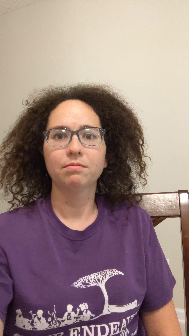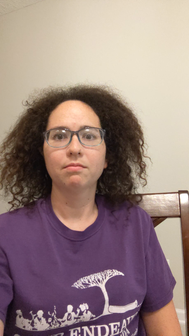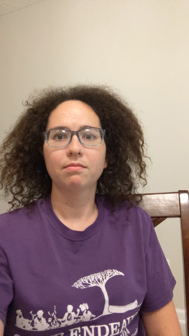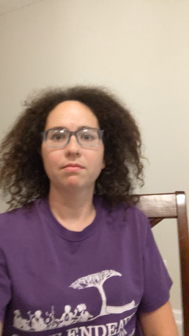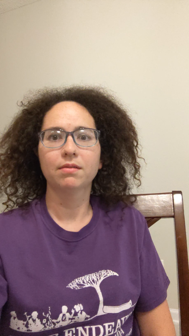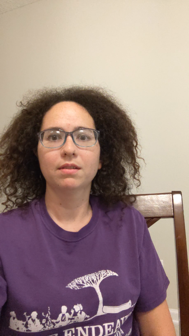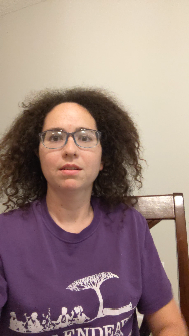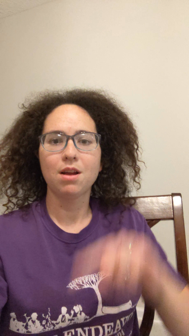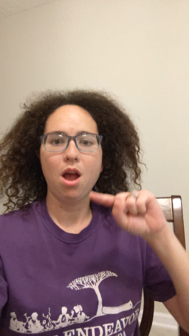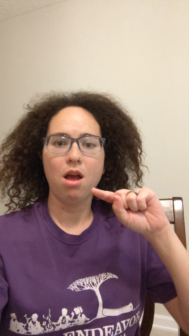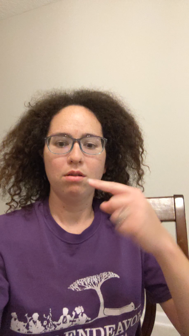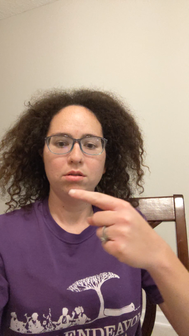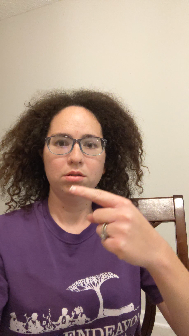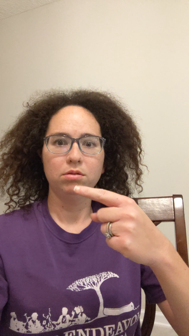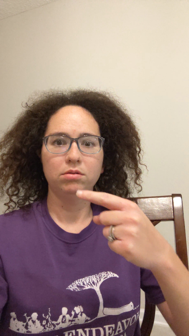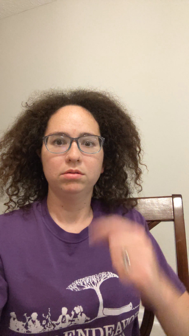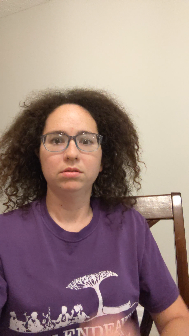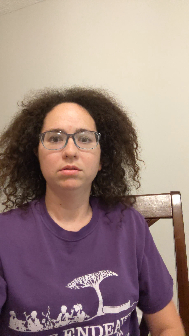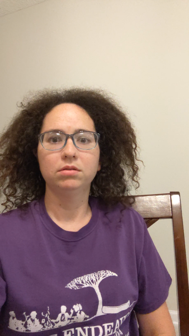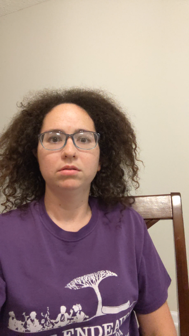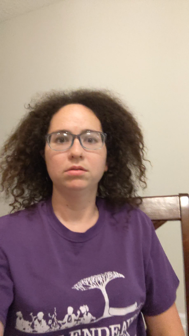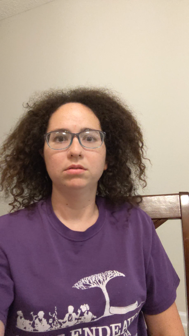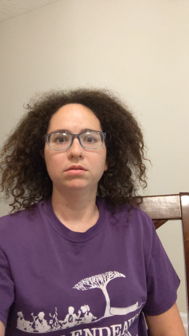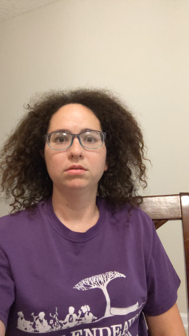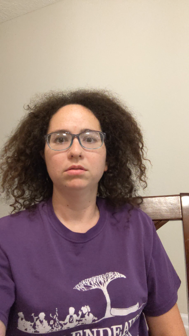hurt